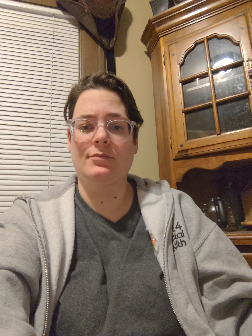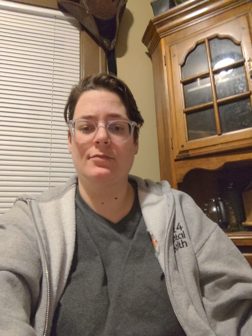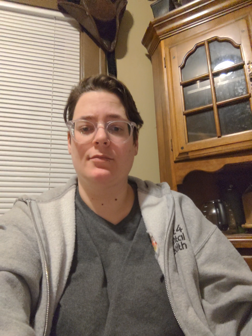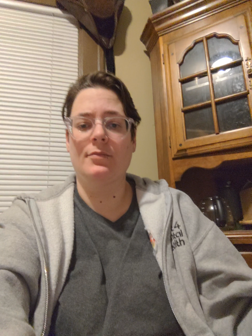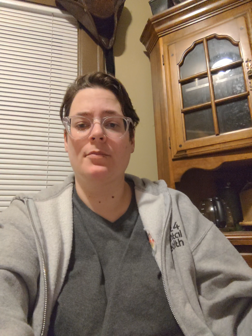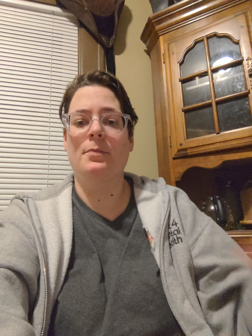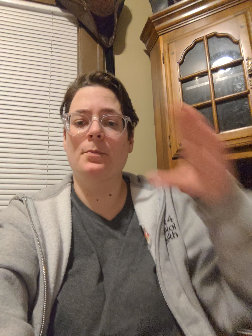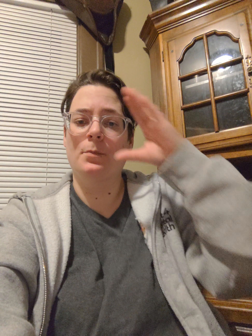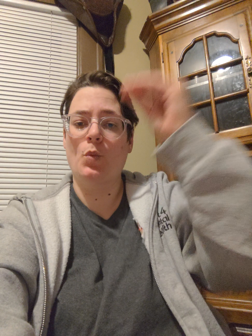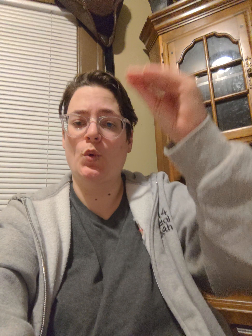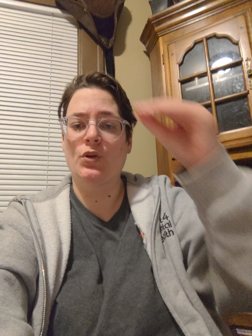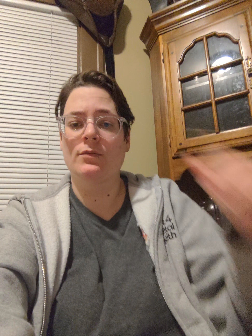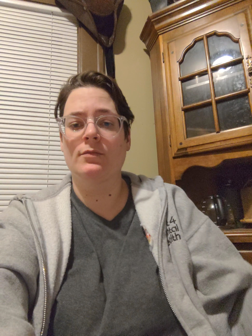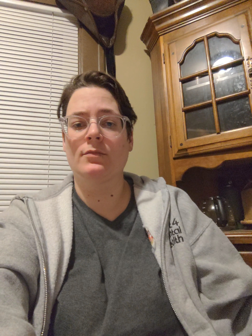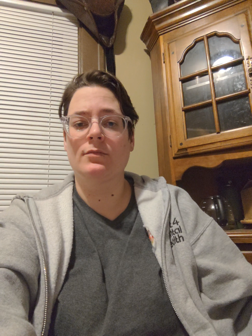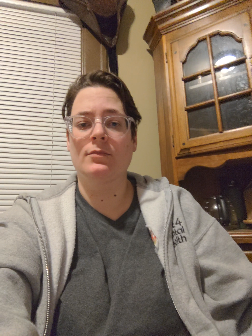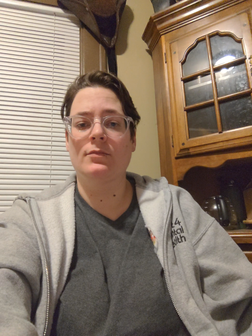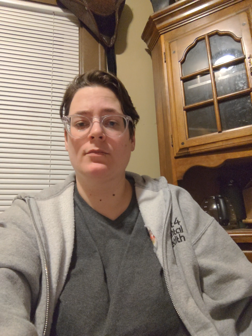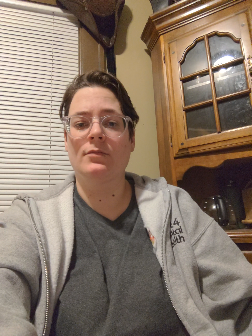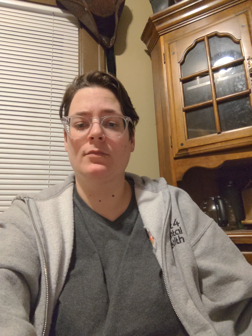boy